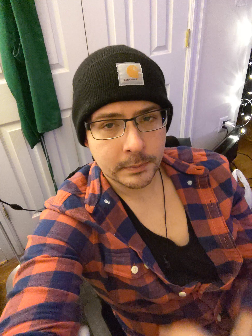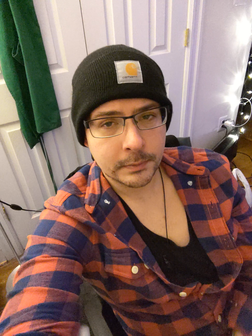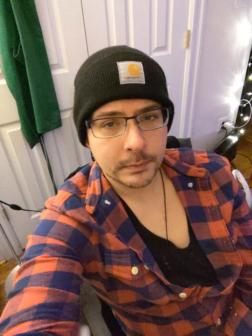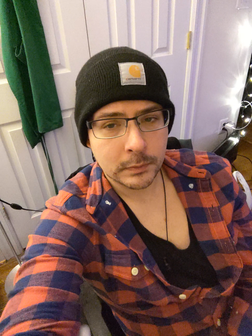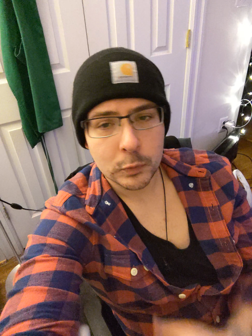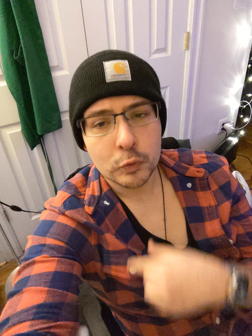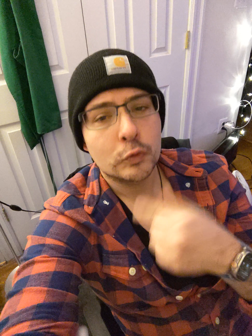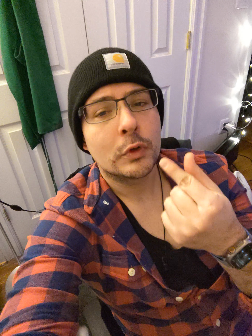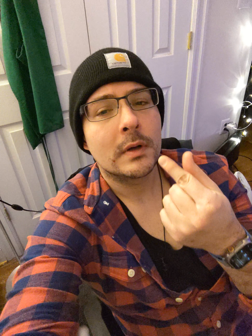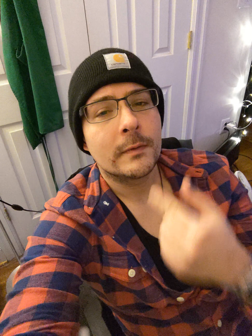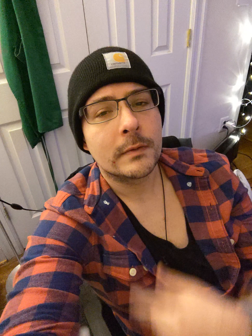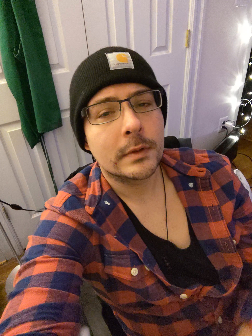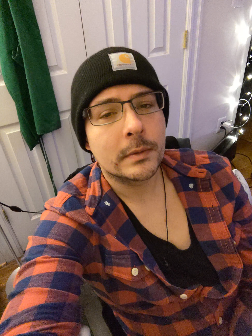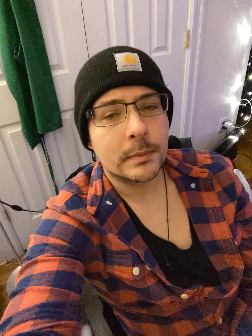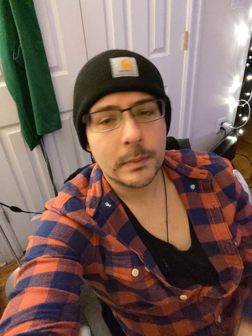giraffe